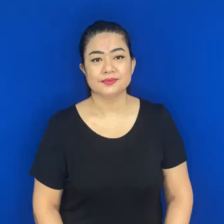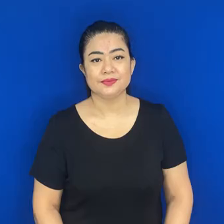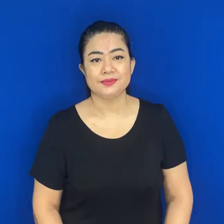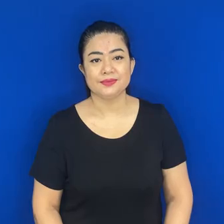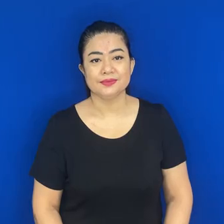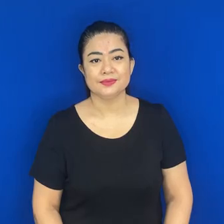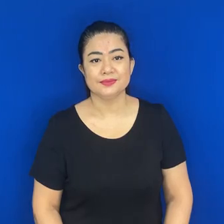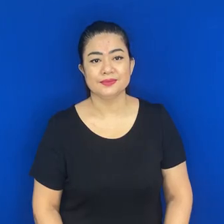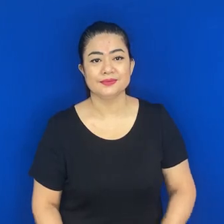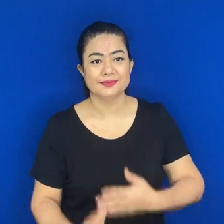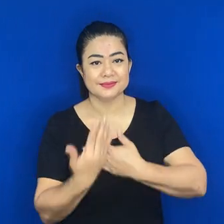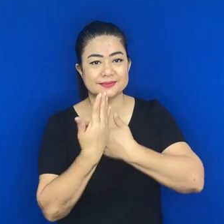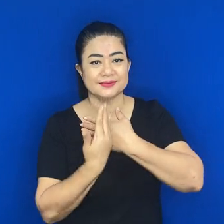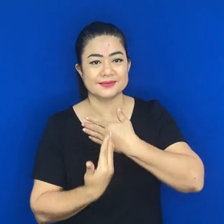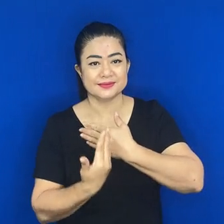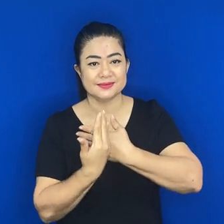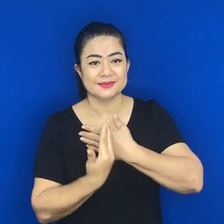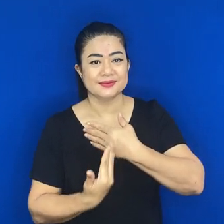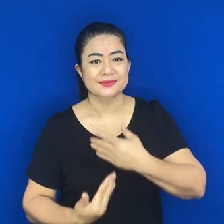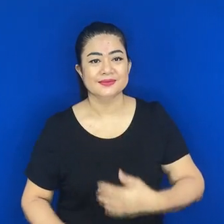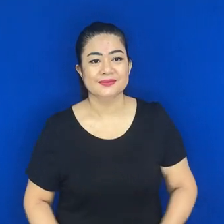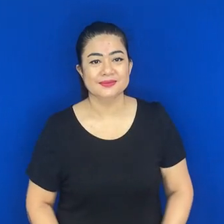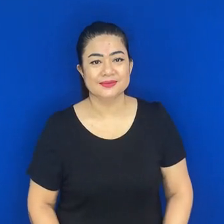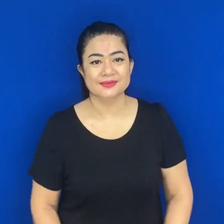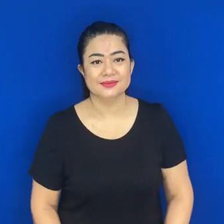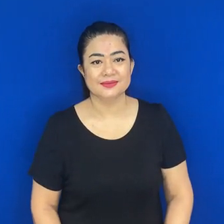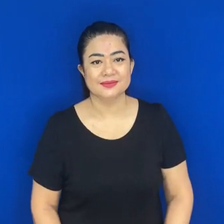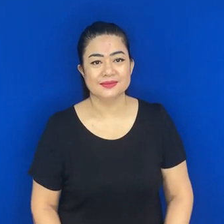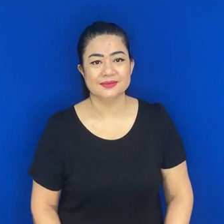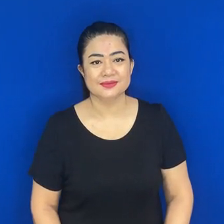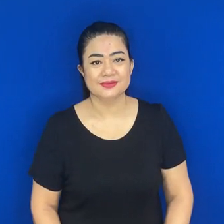bread